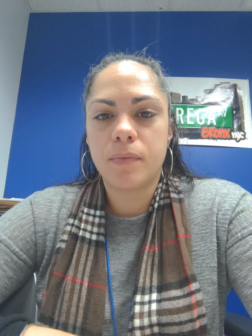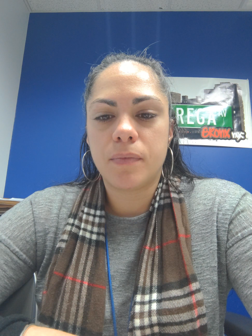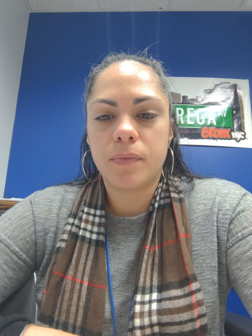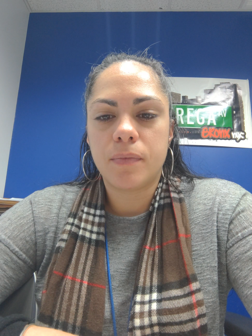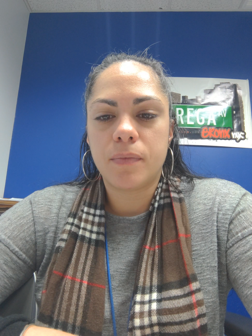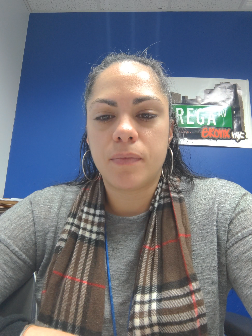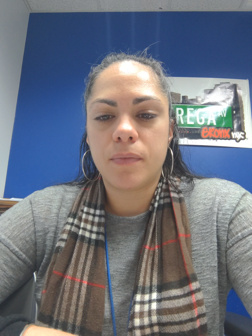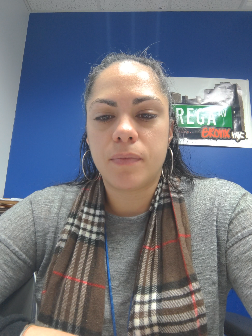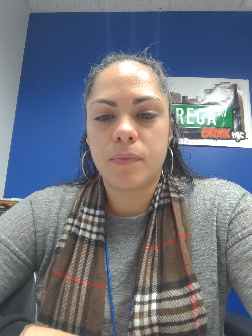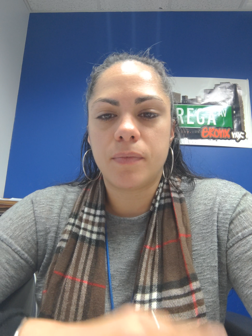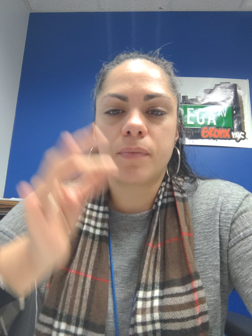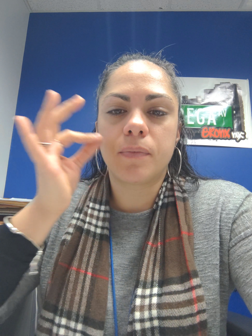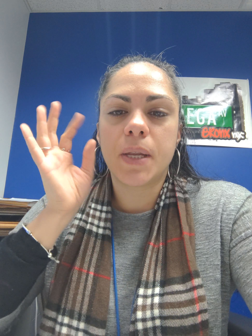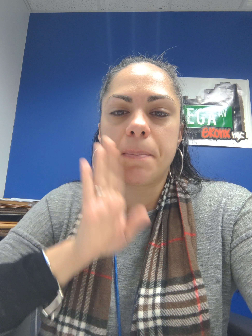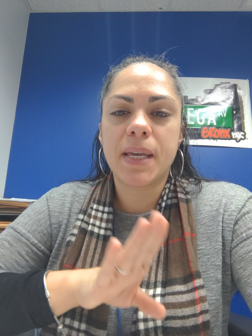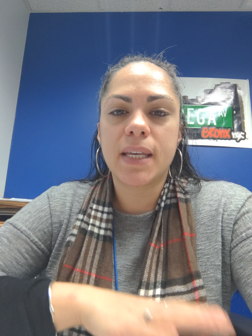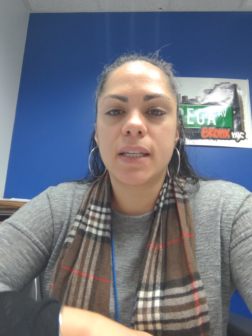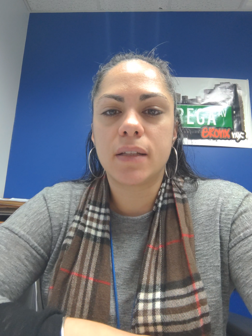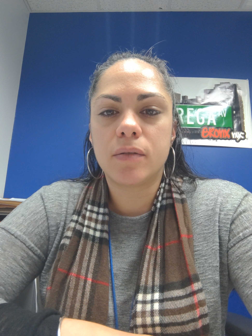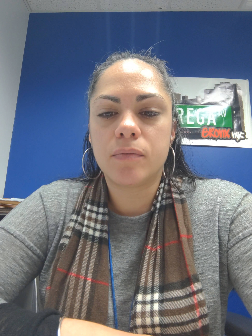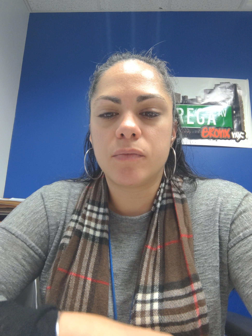bee